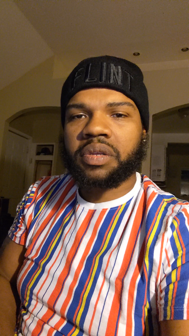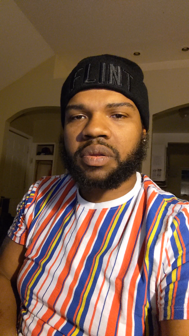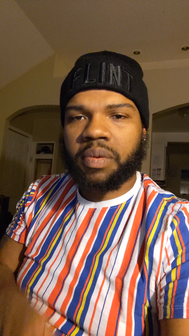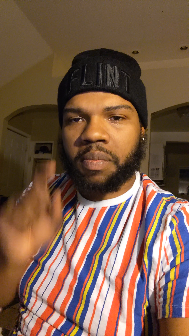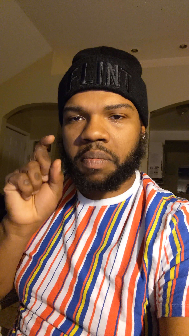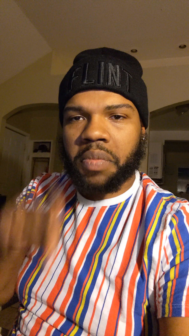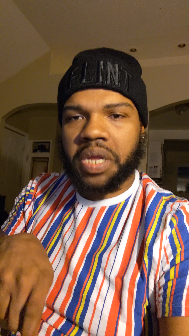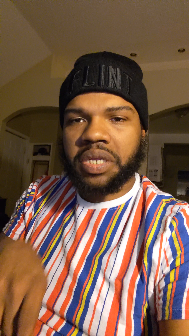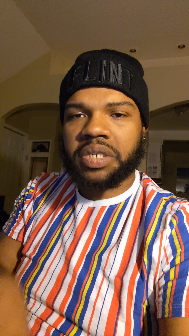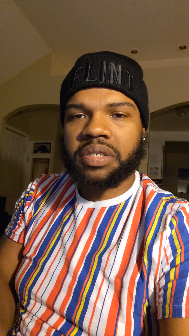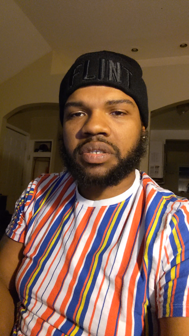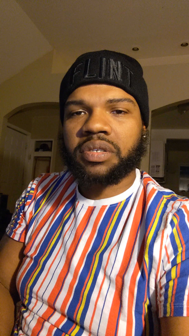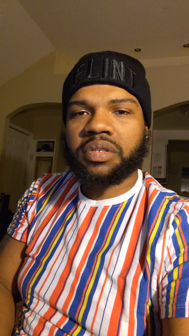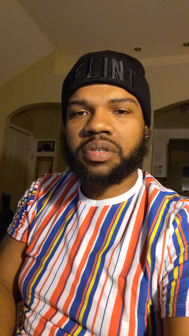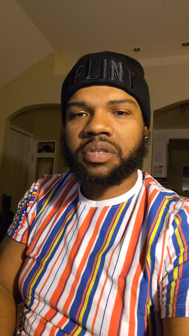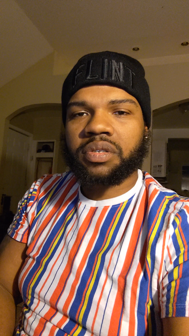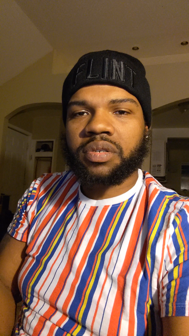must